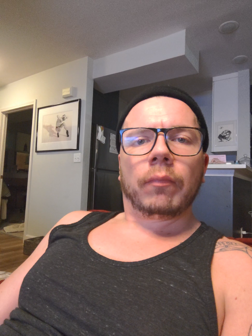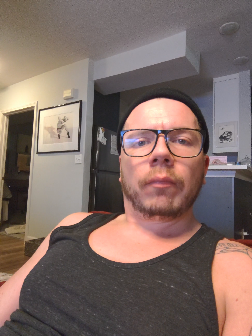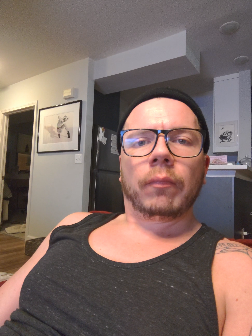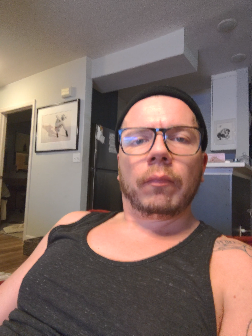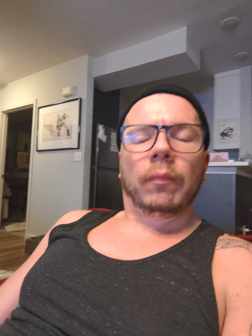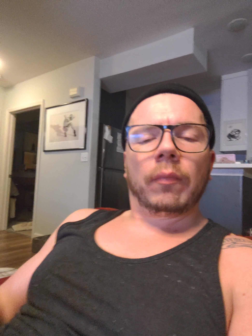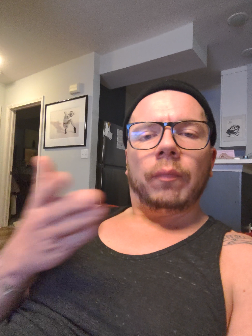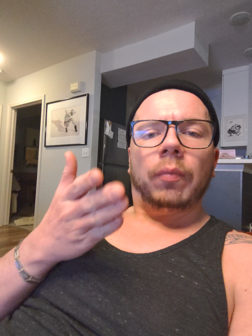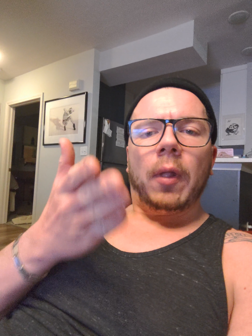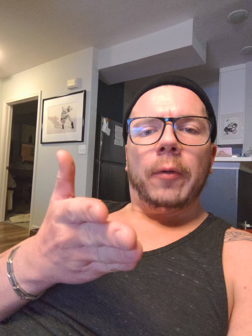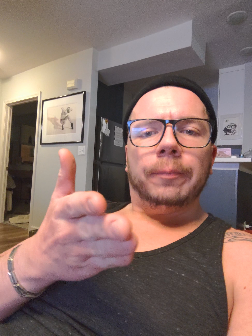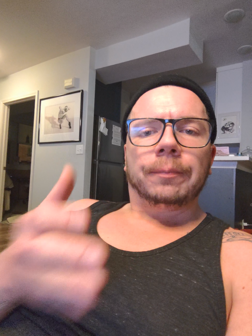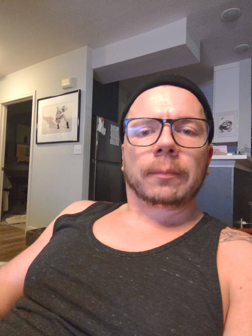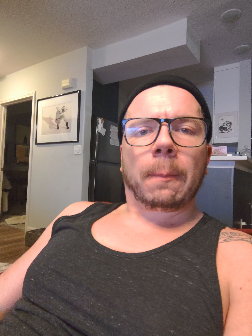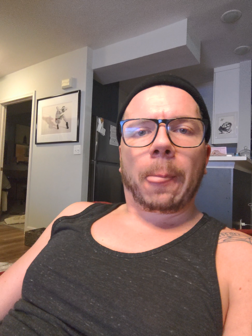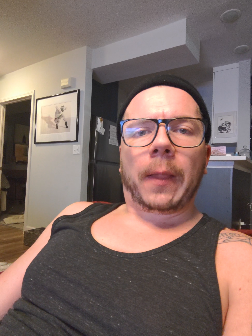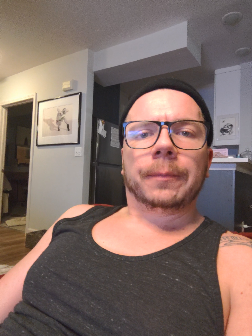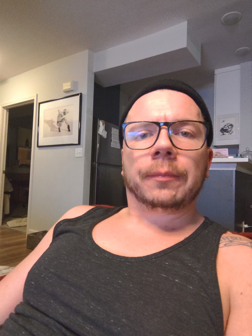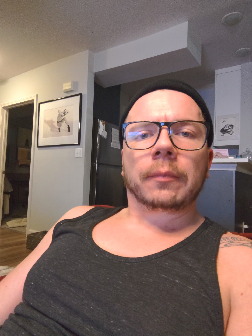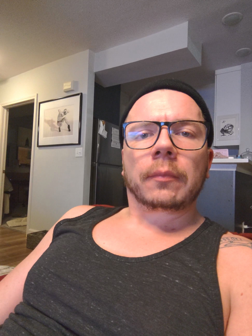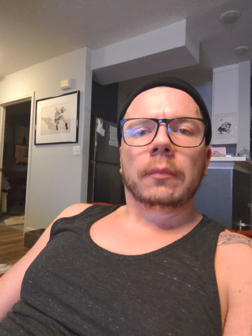there